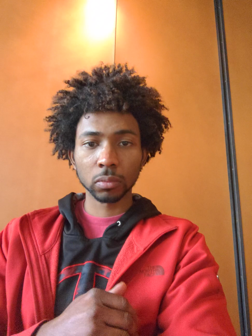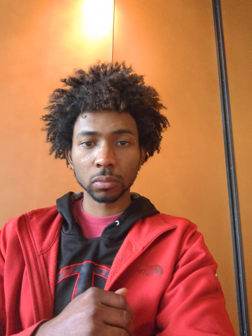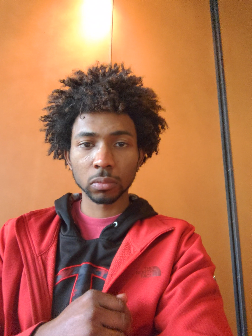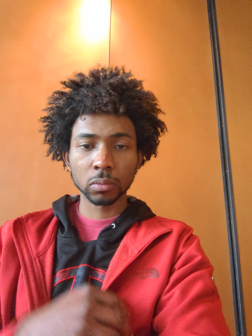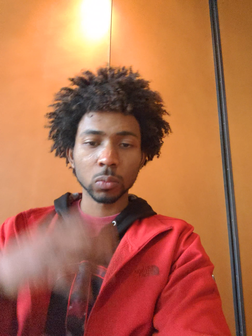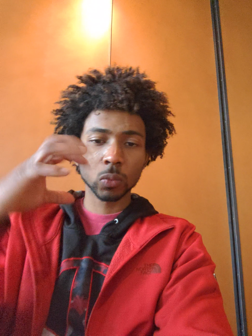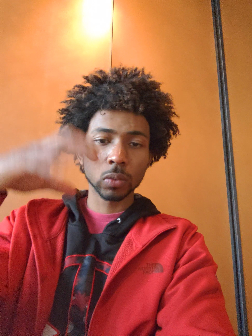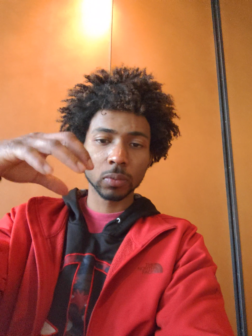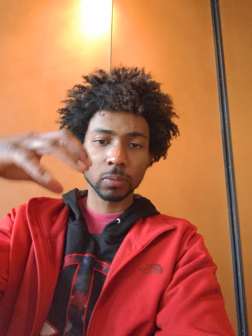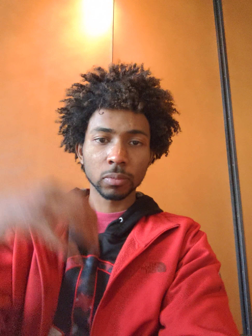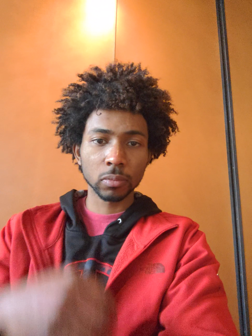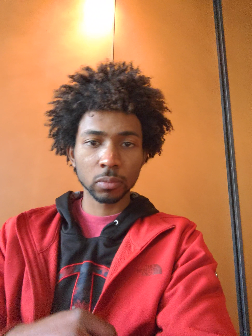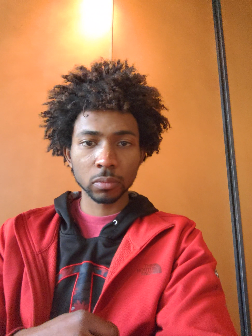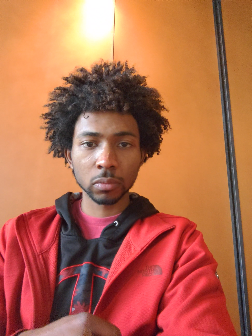rain